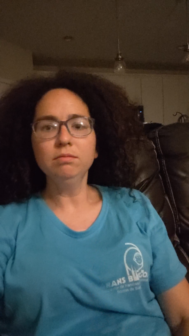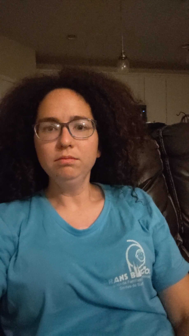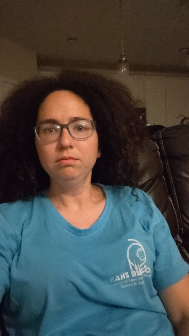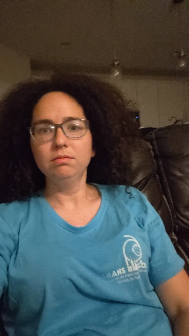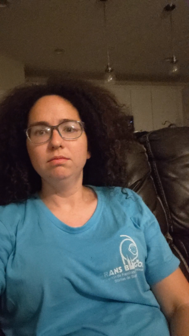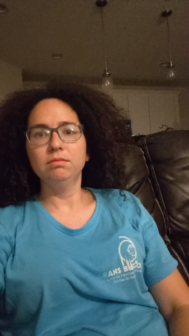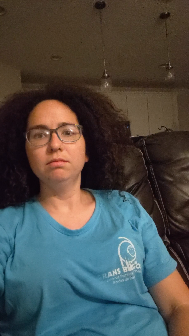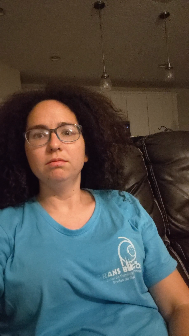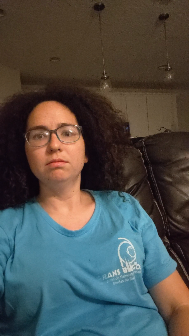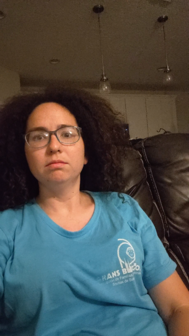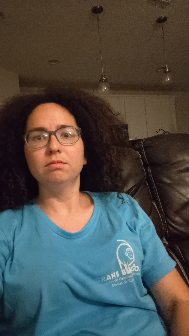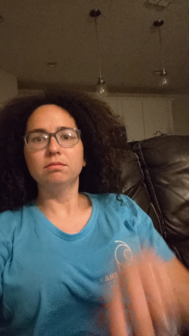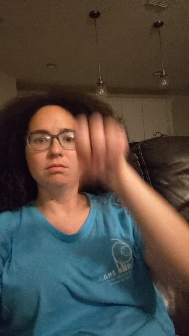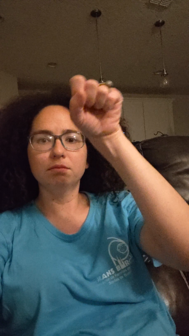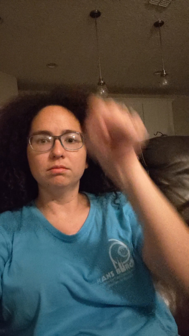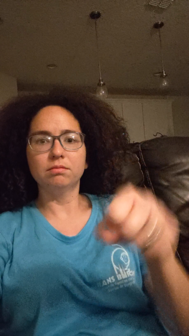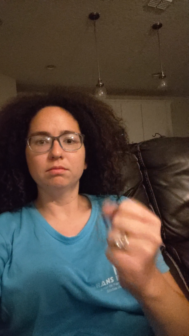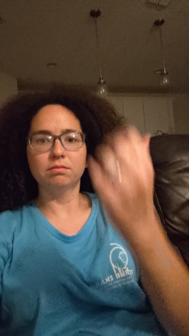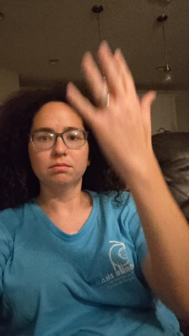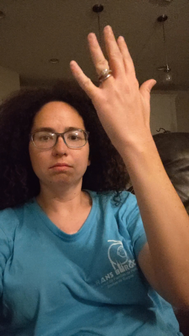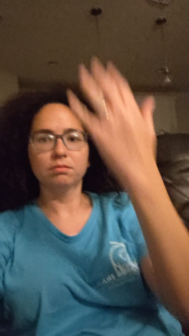gloves